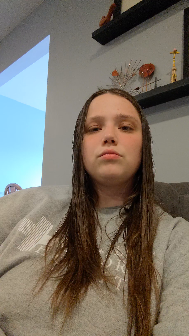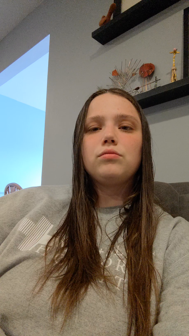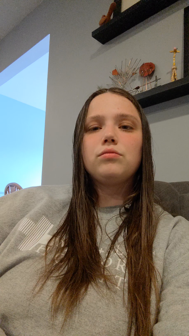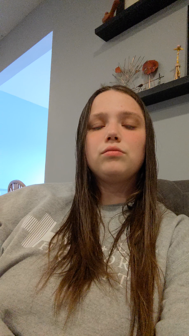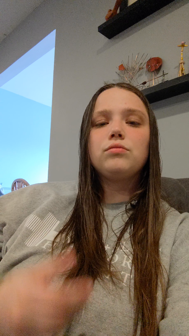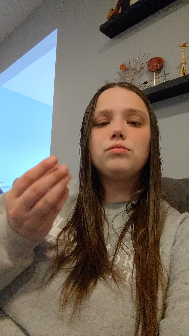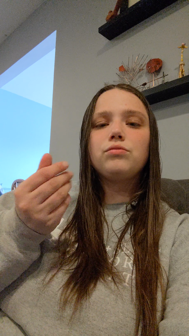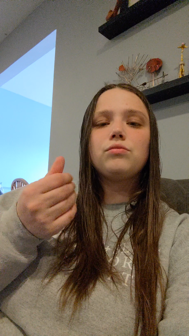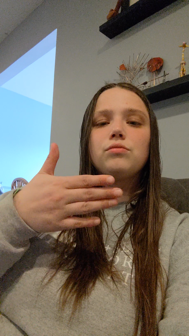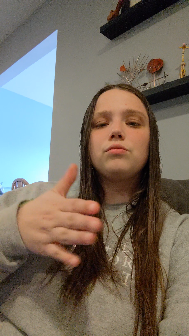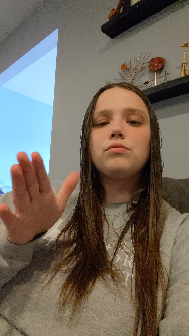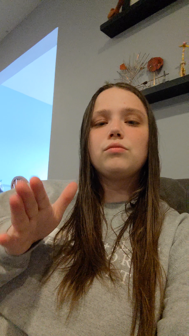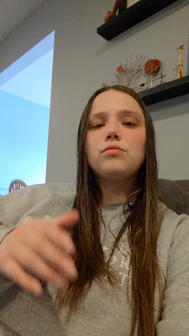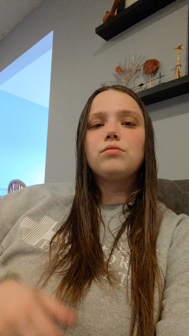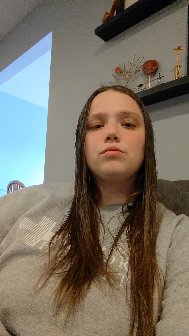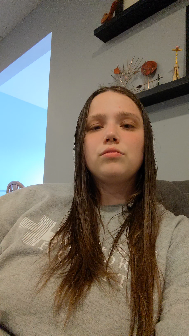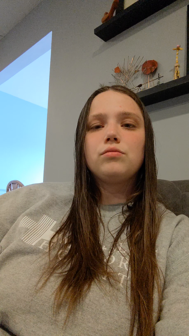sandbox